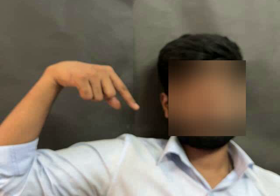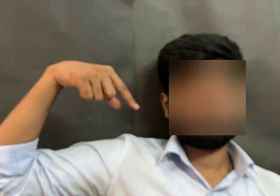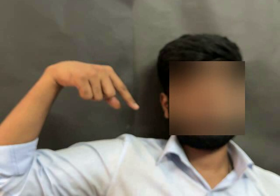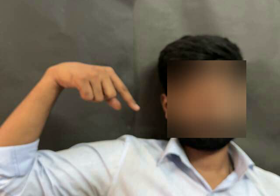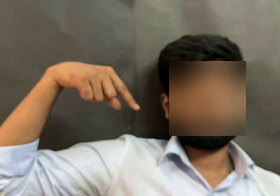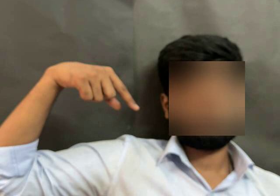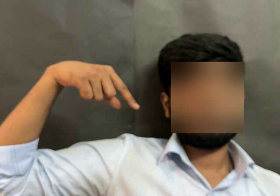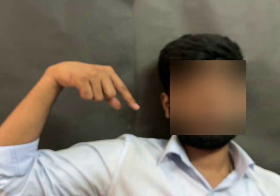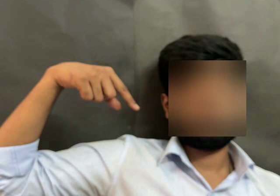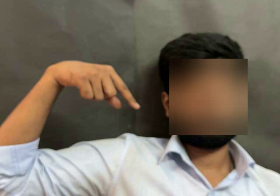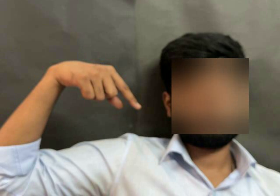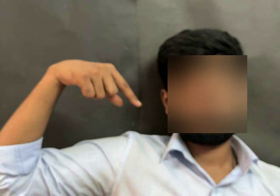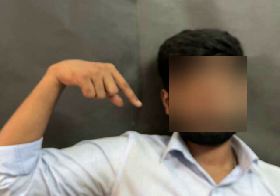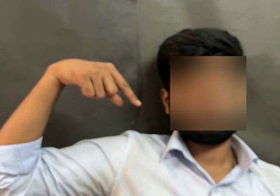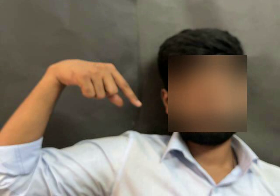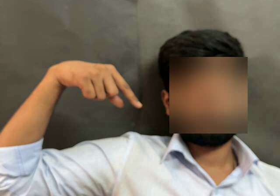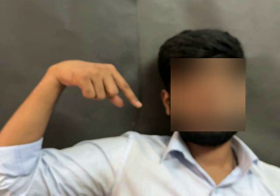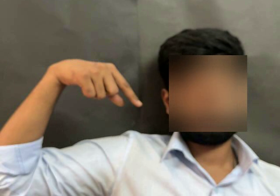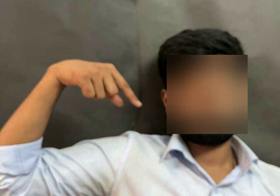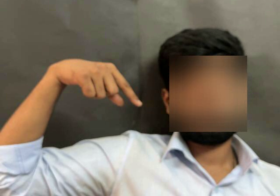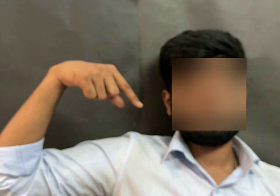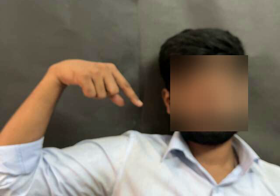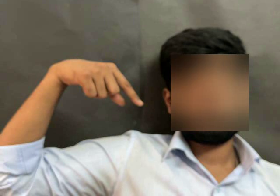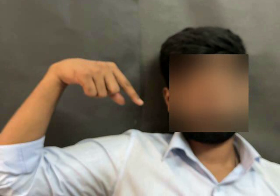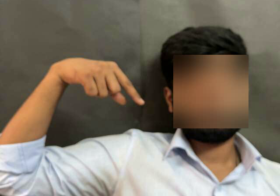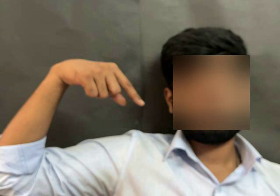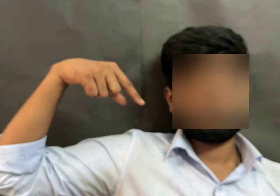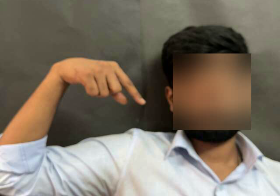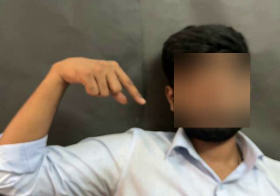Q